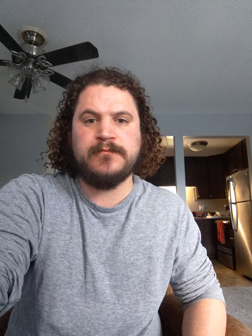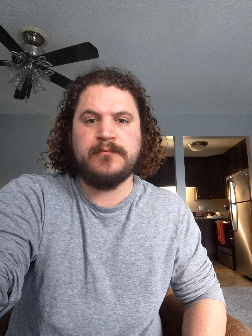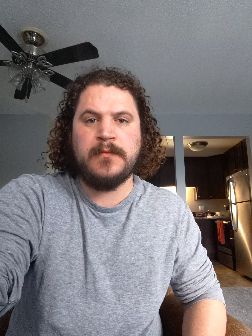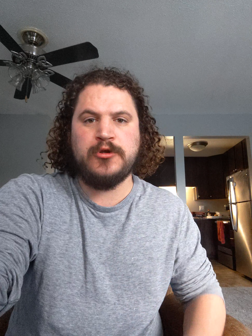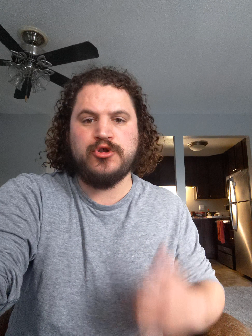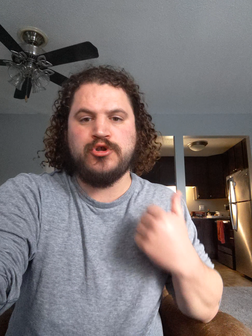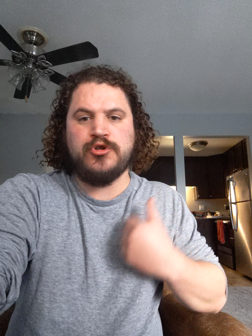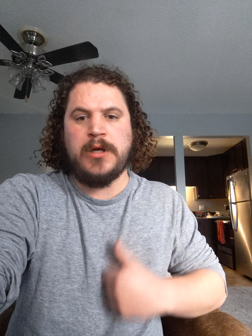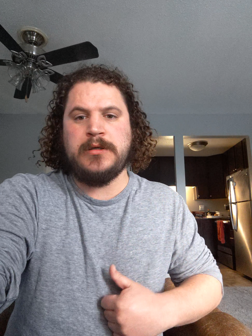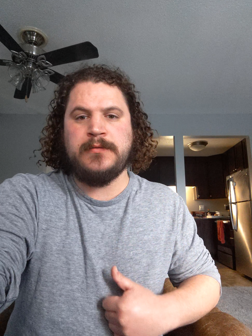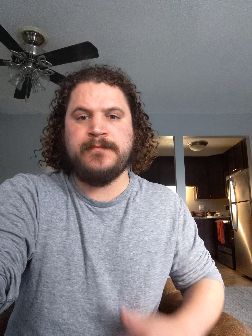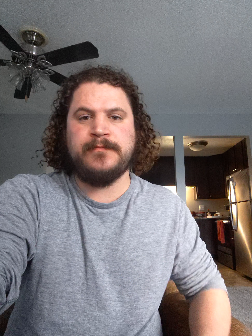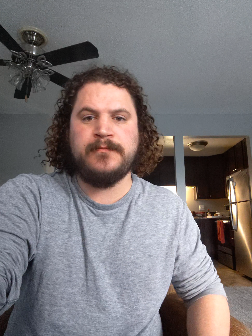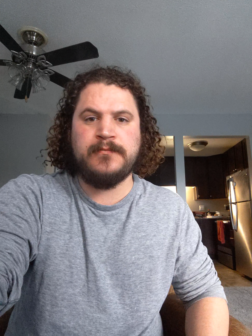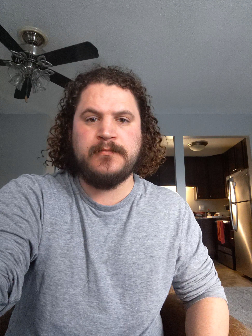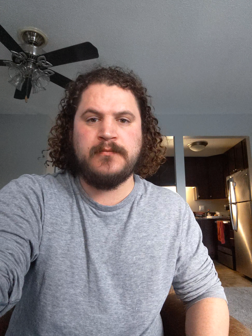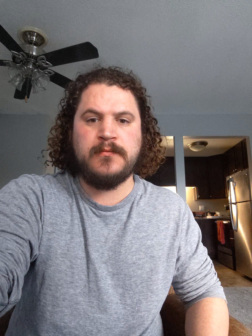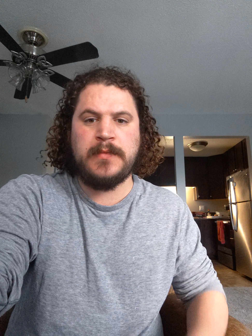jacket